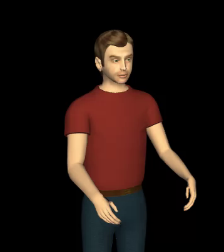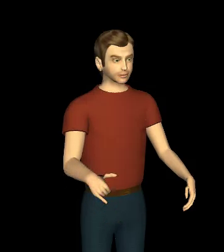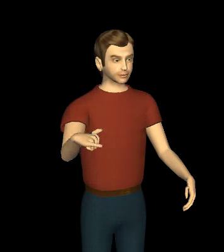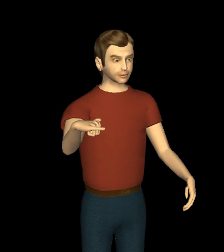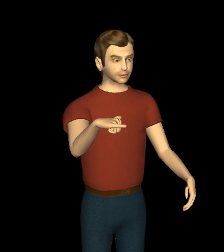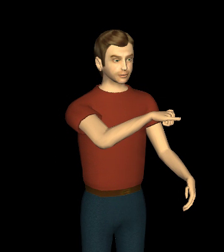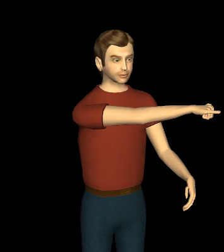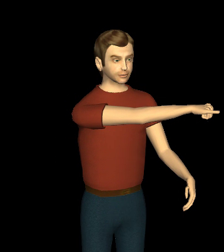طائرة